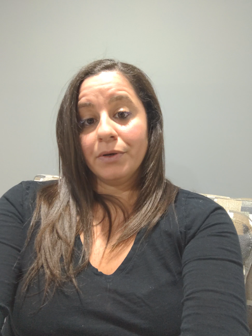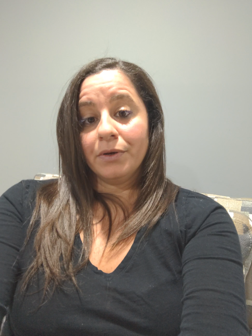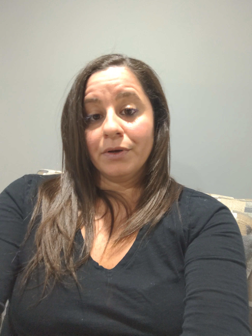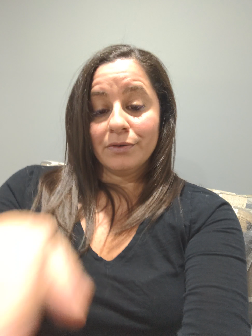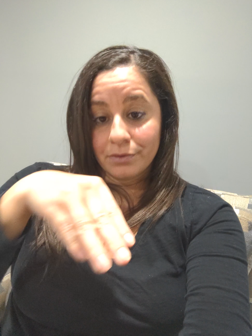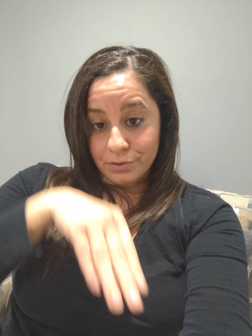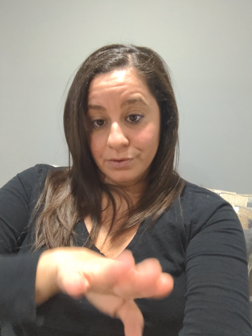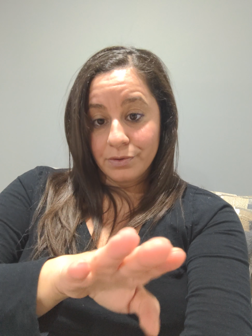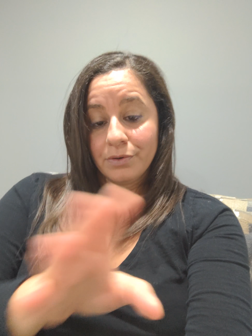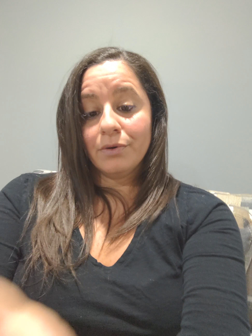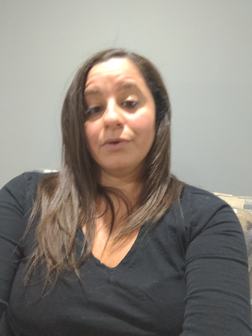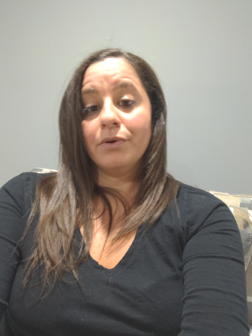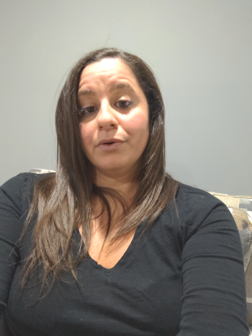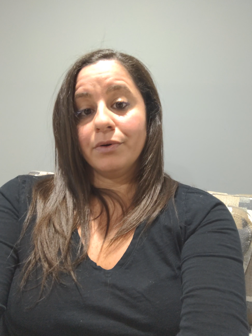into